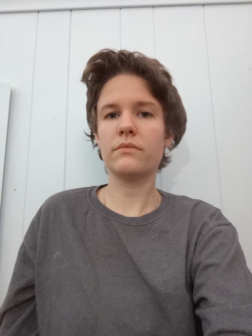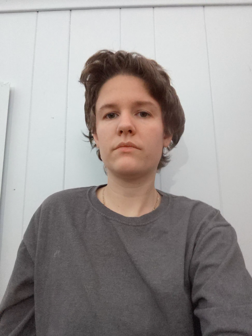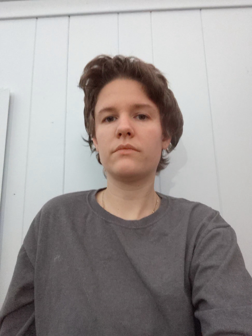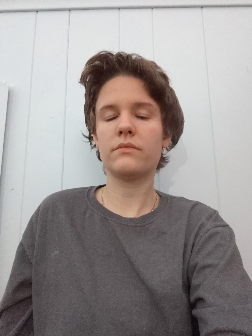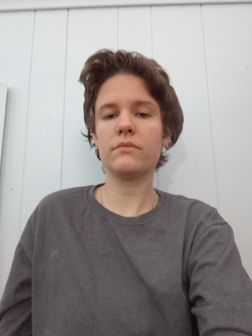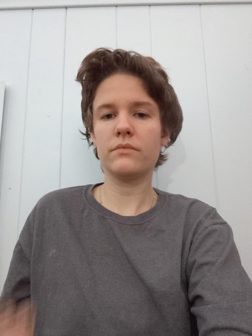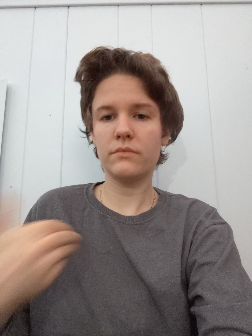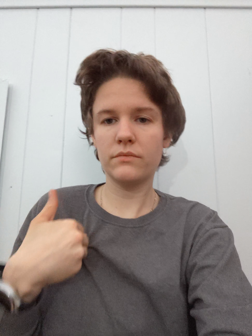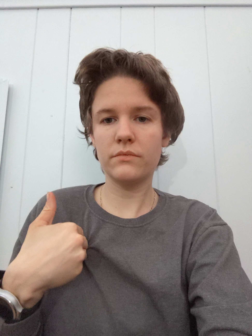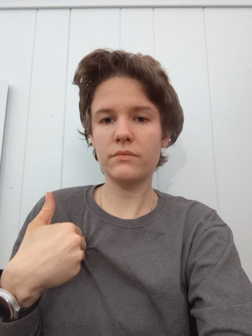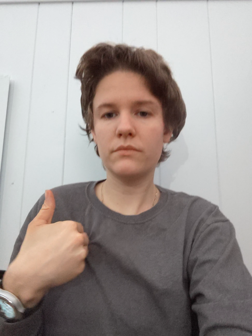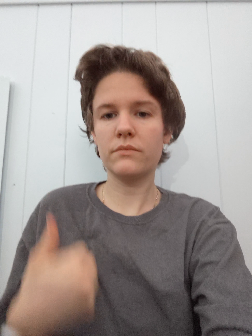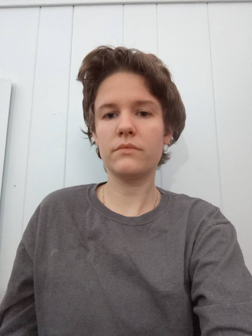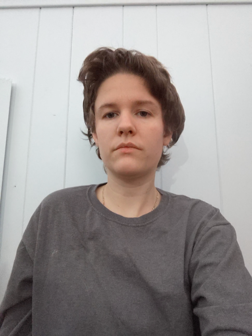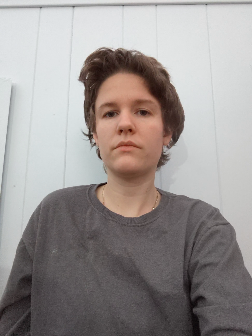have